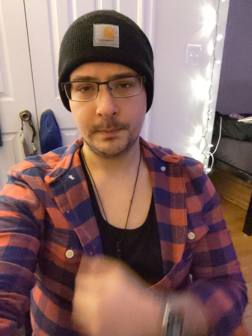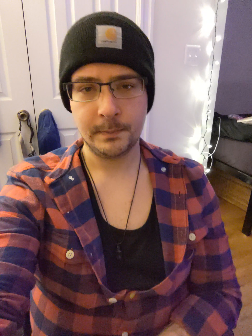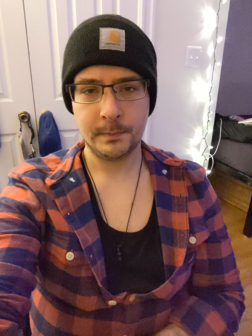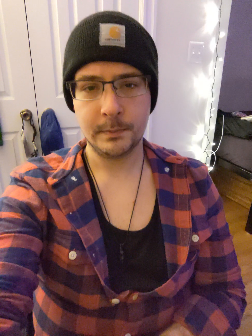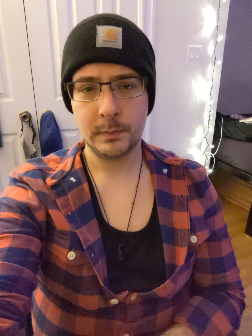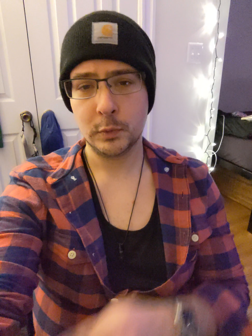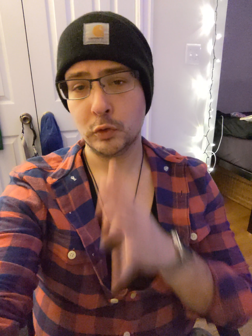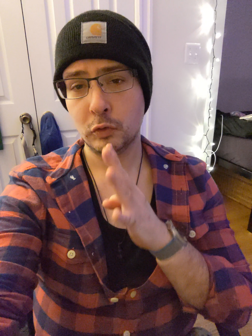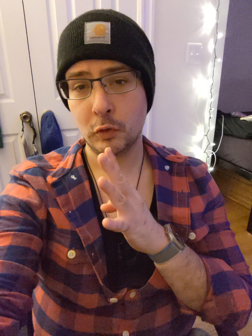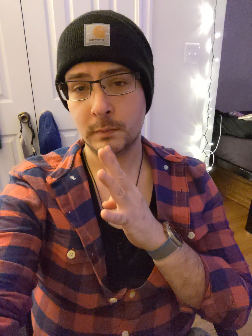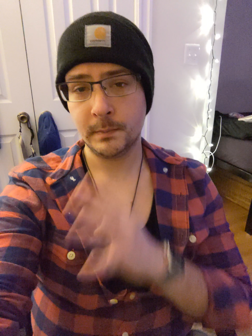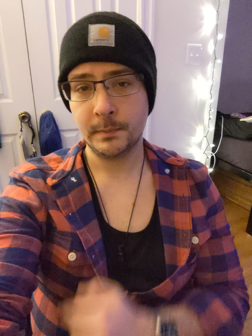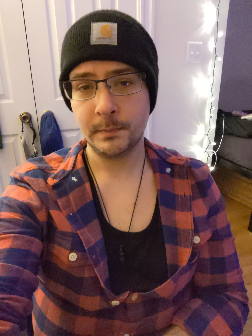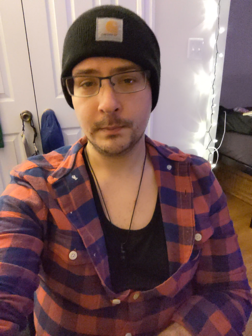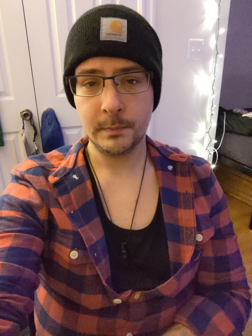talk